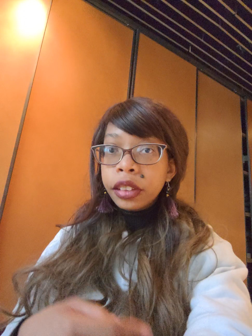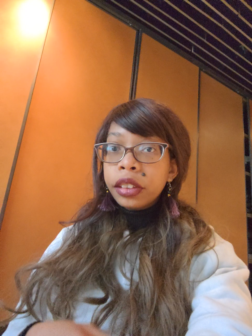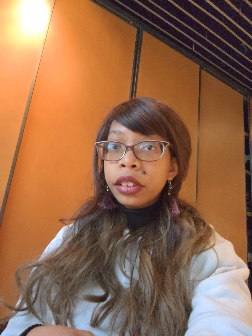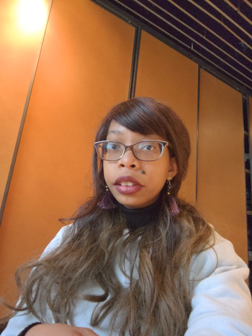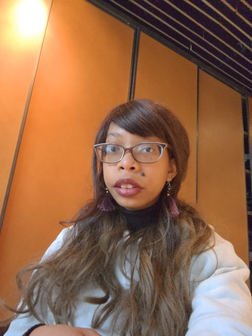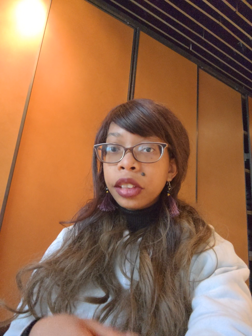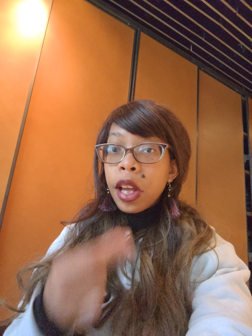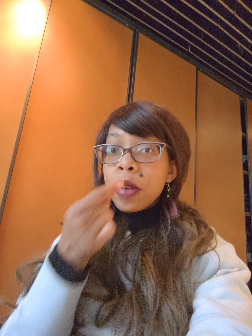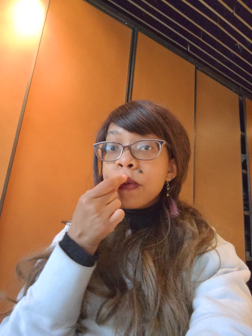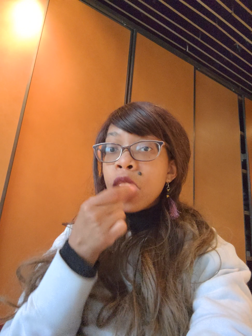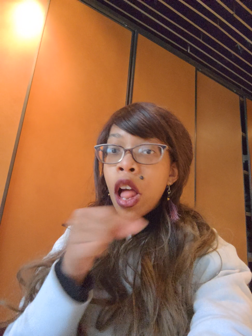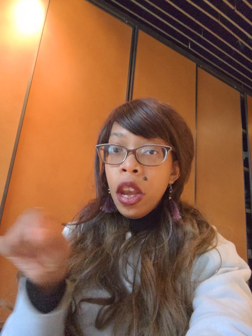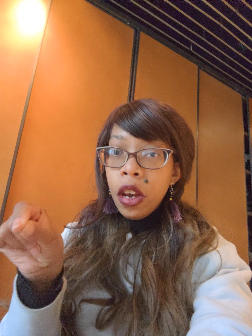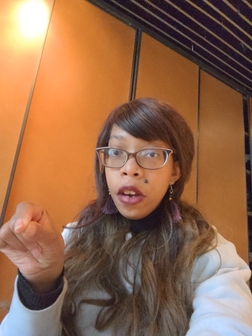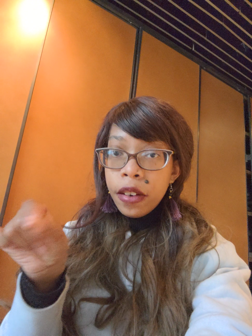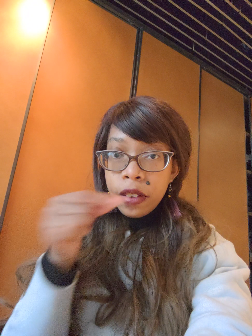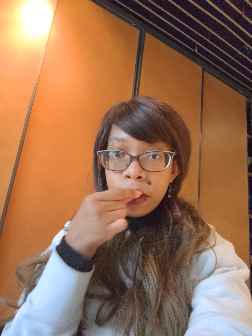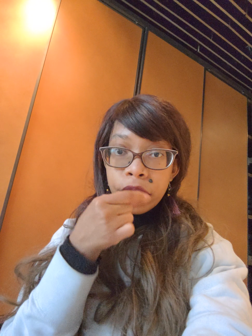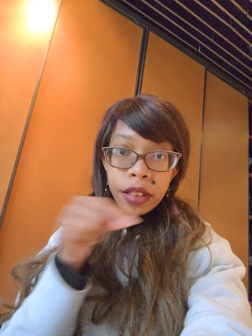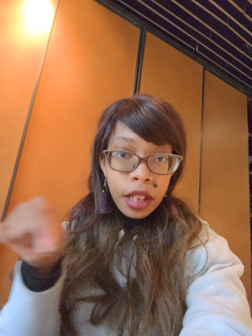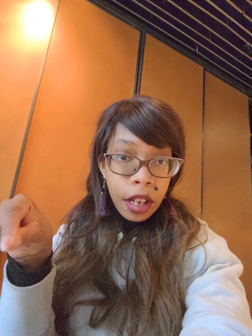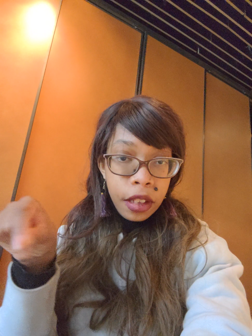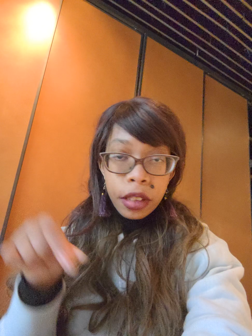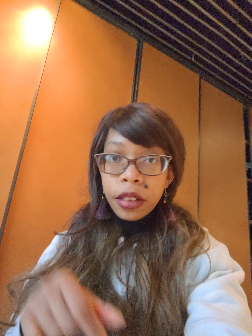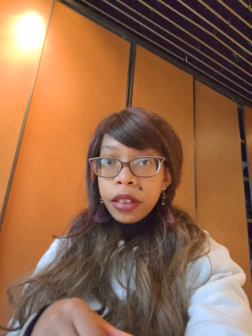pencil